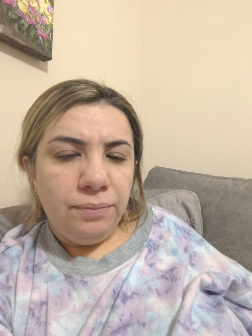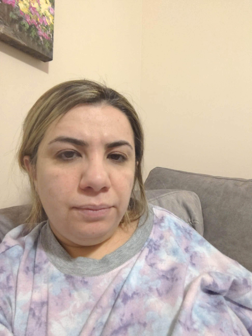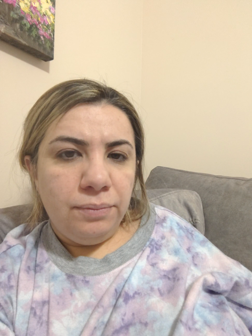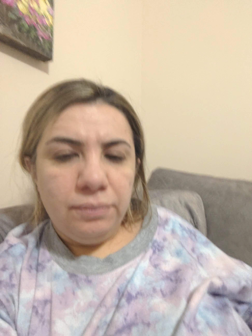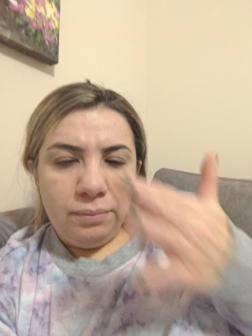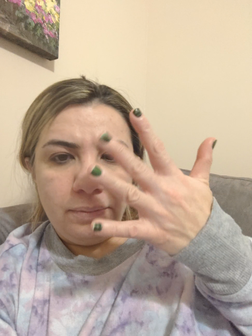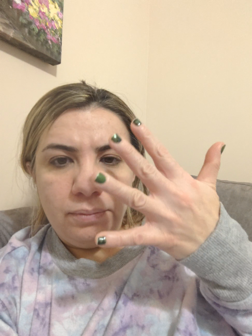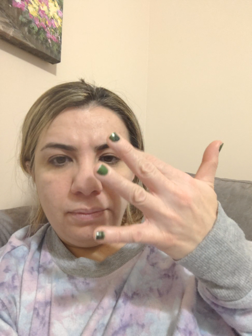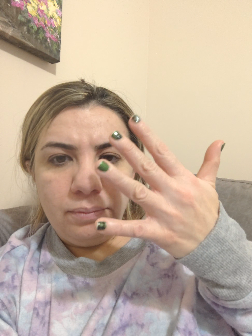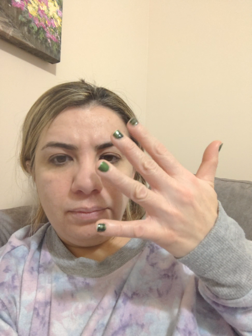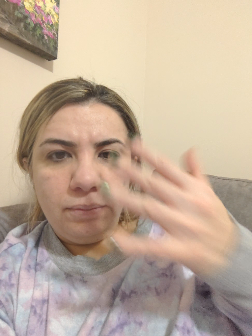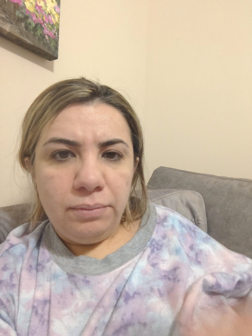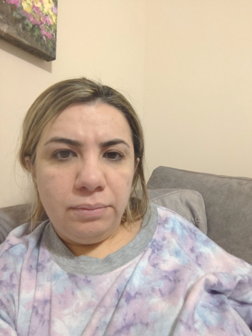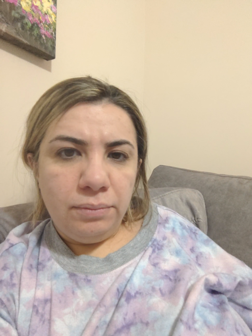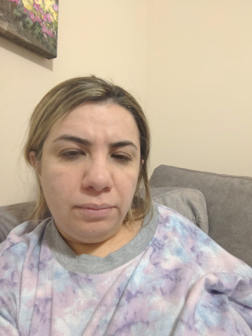finger